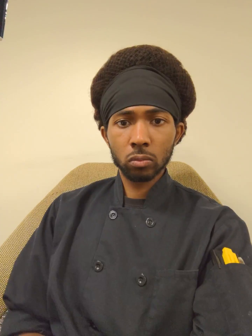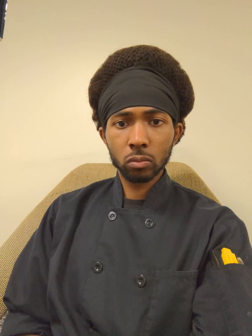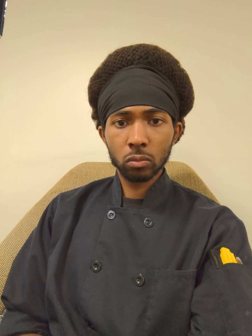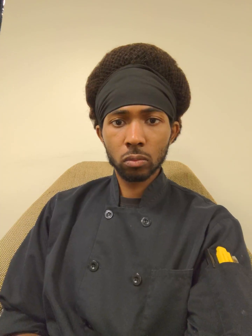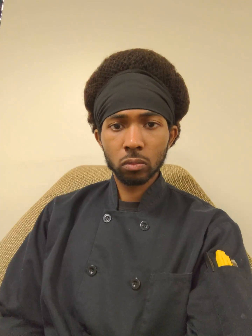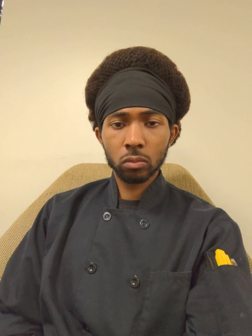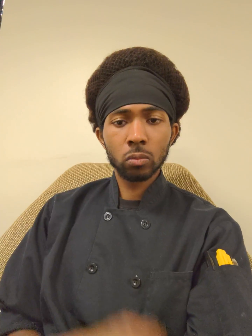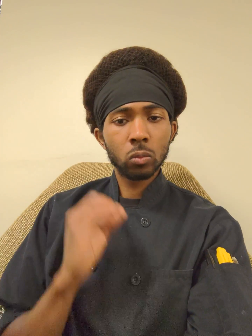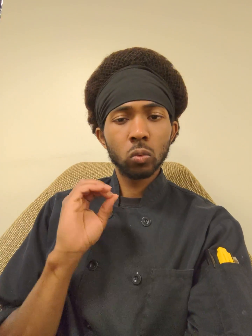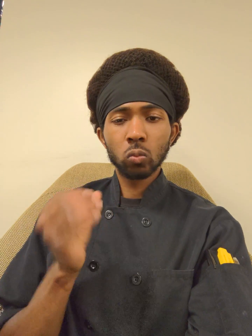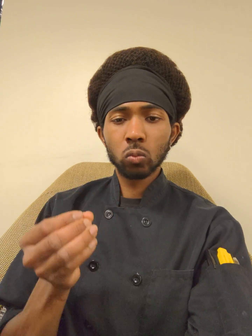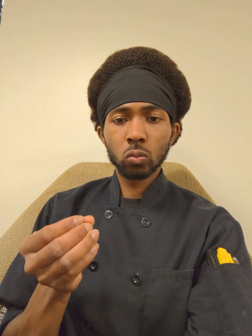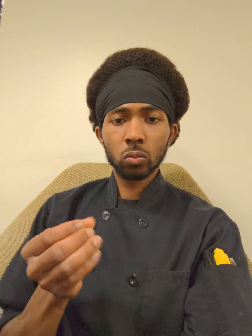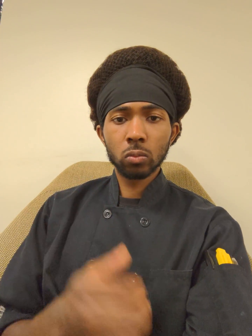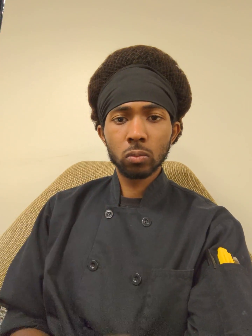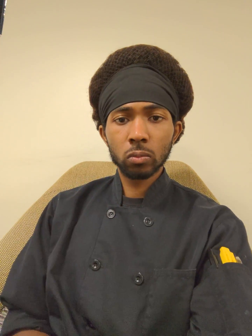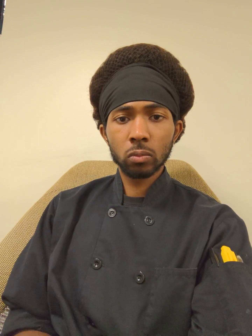none